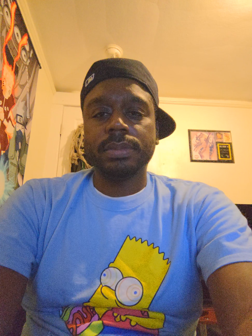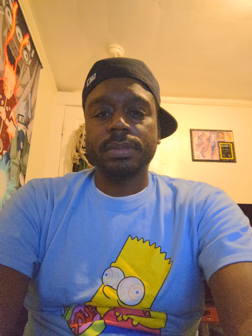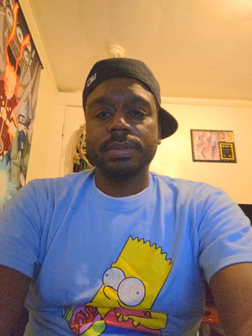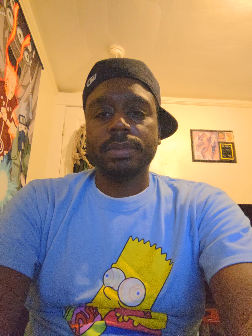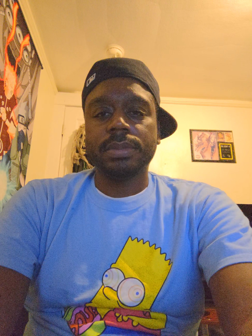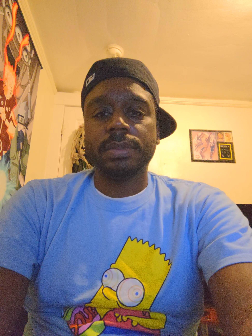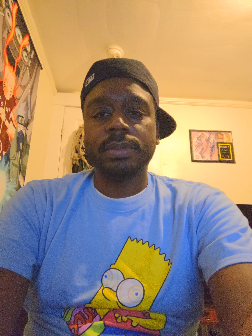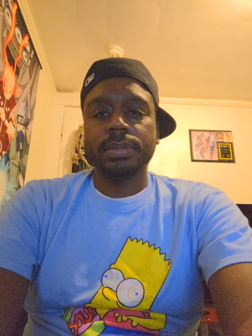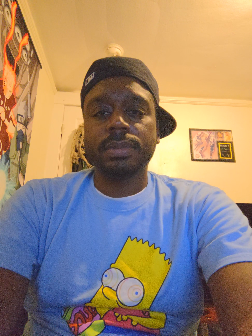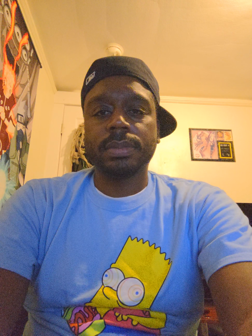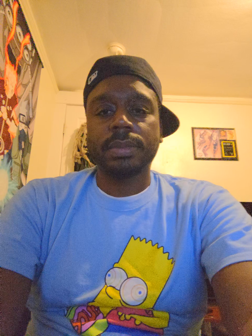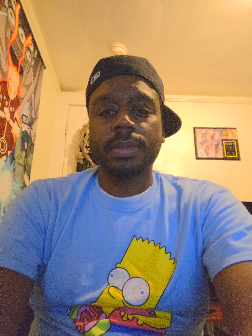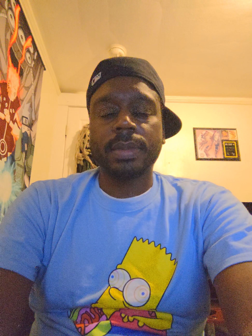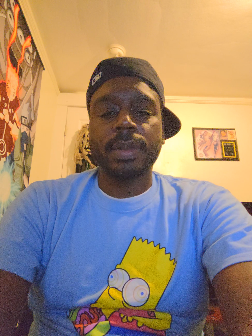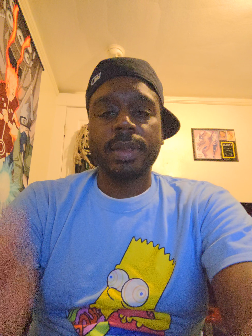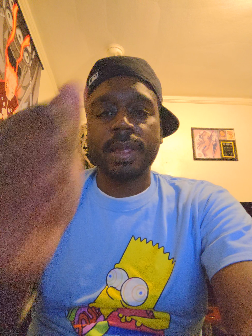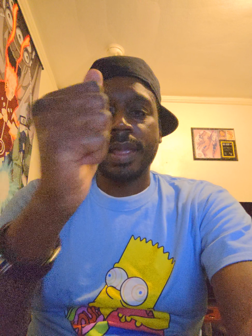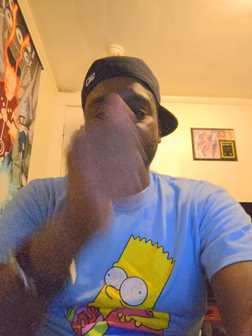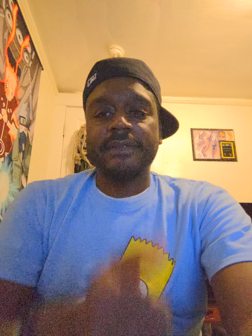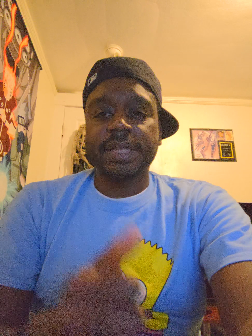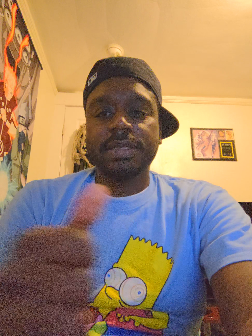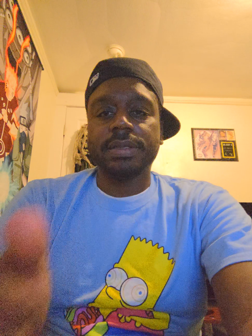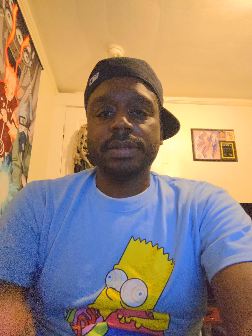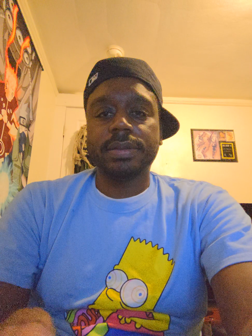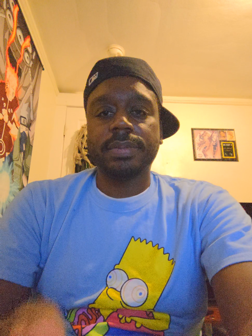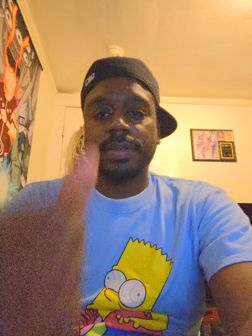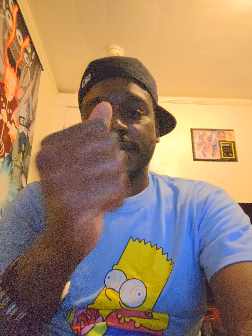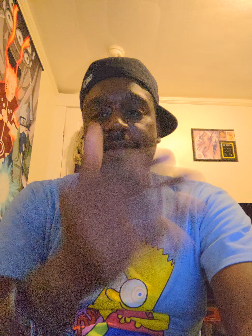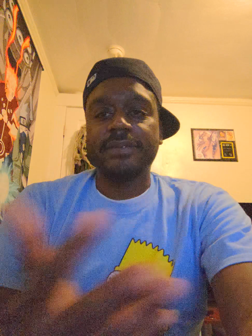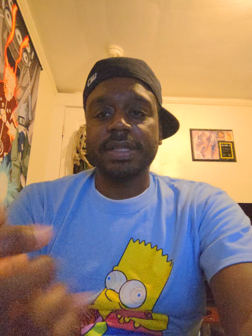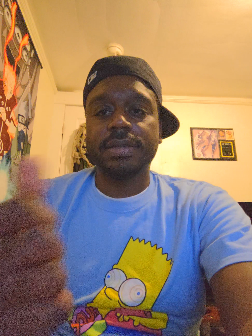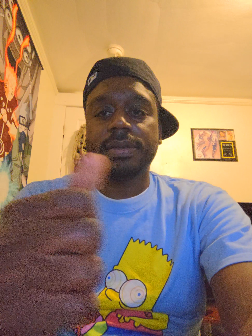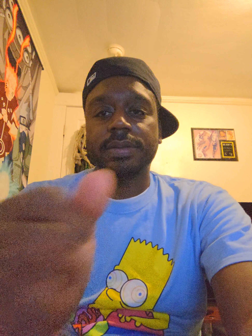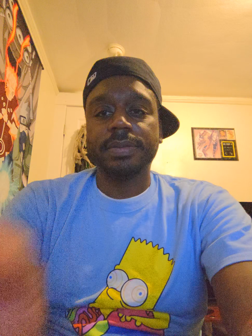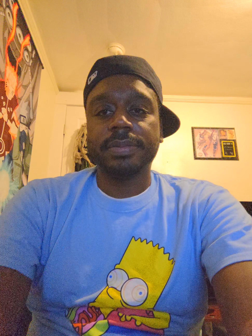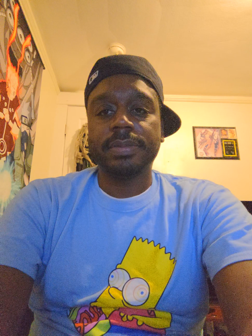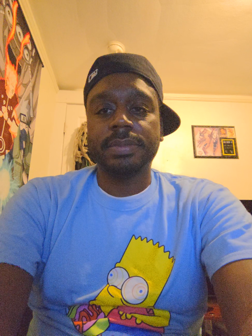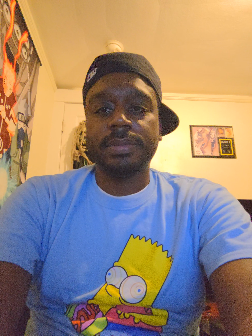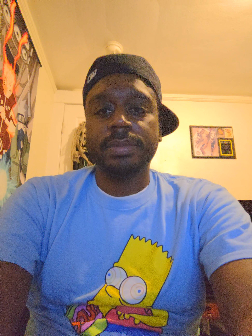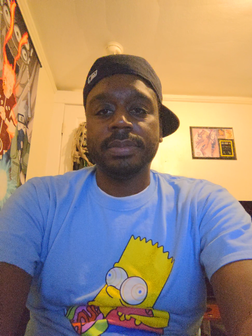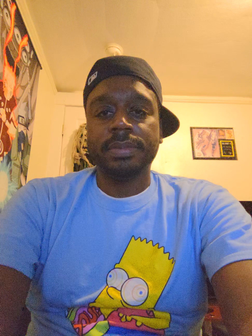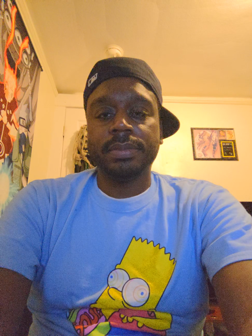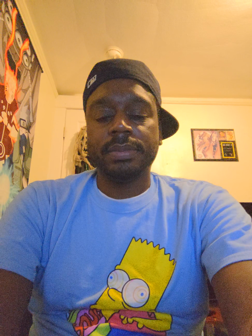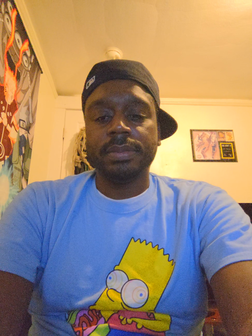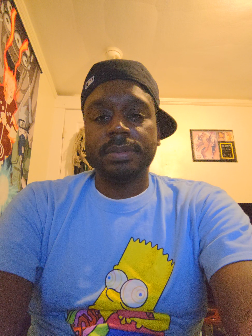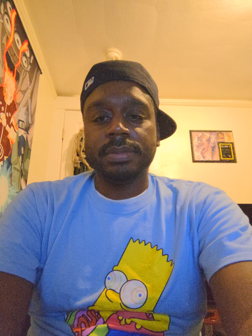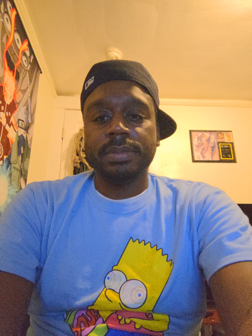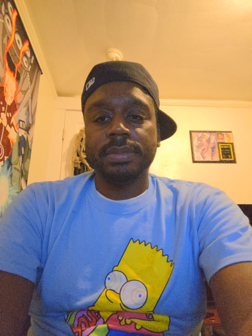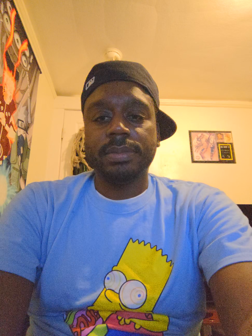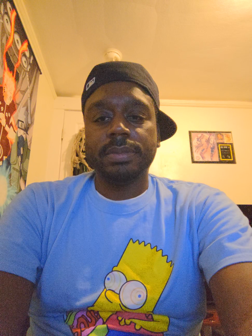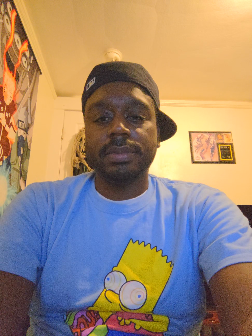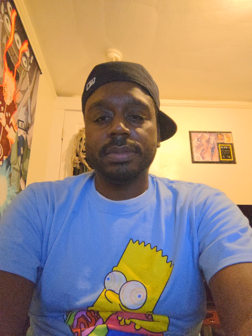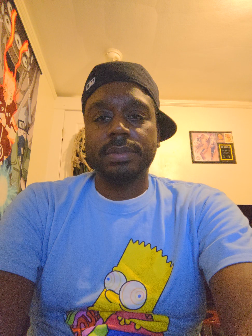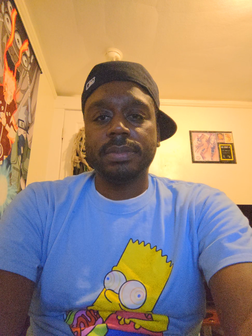every